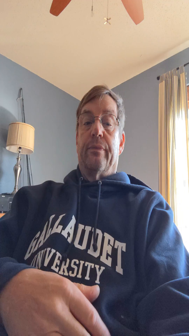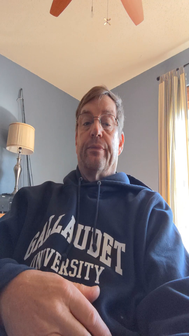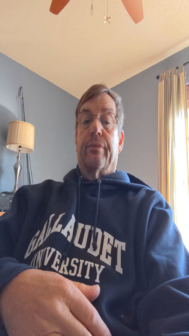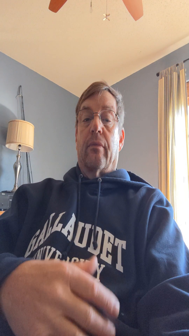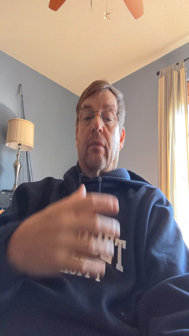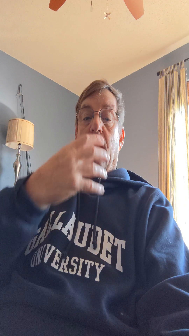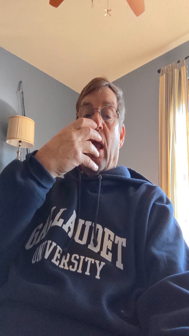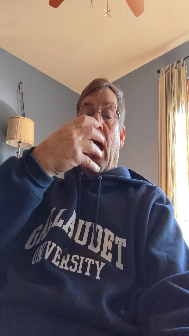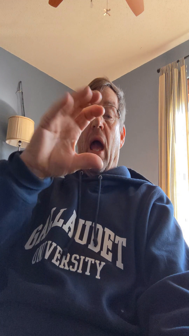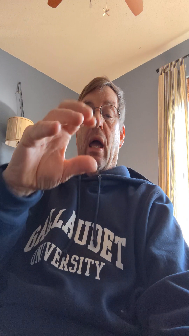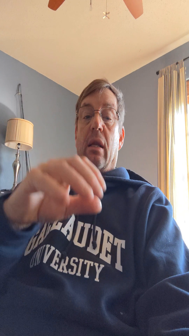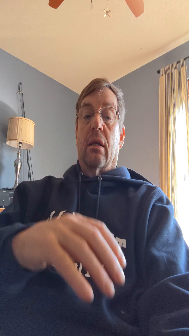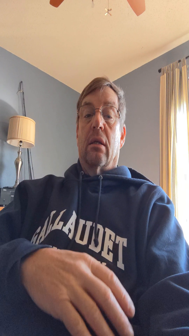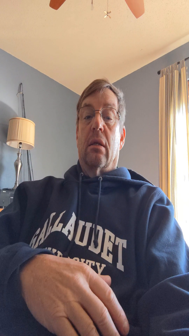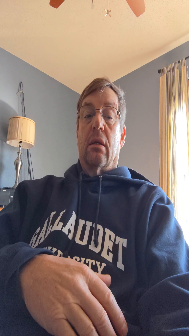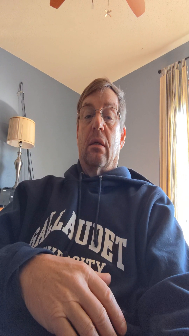hot